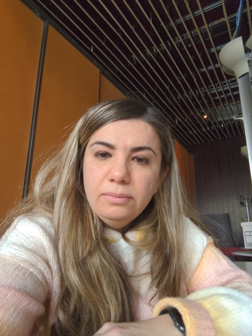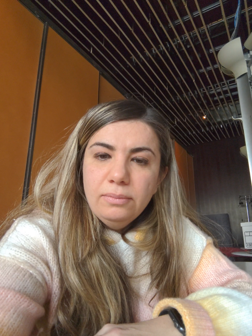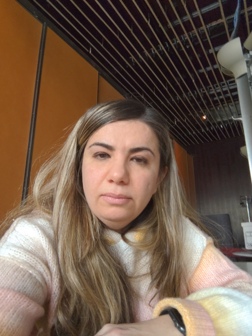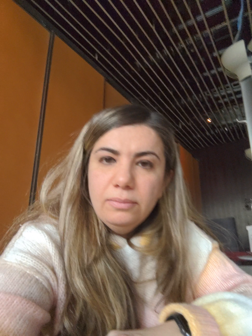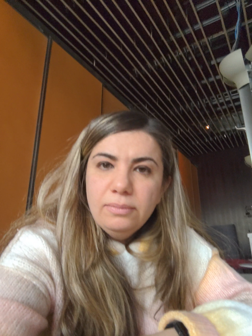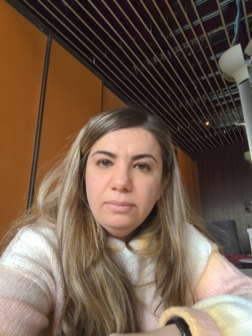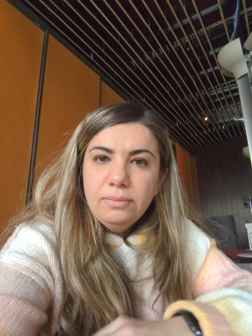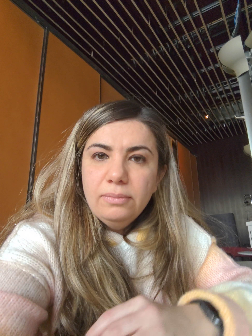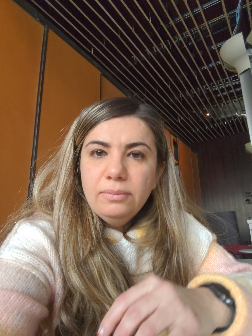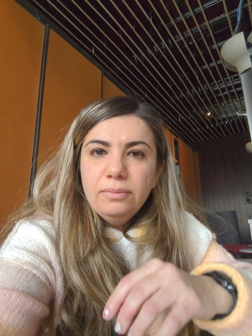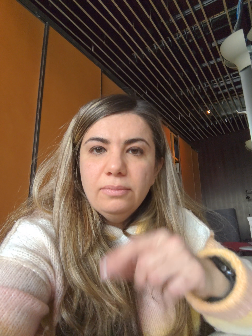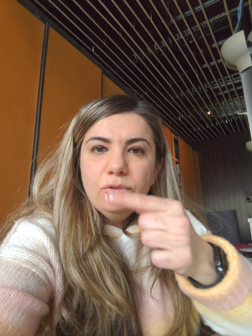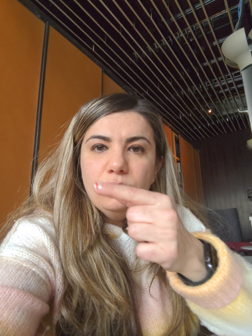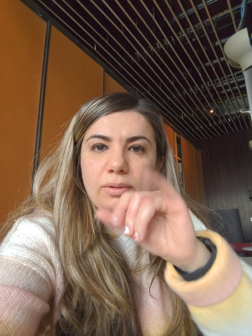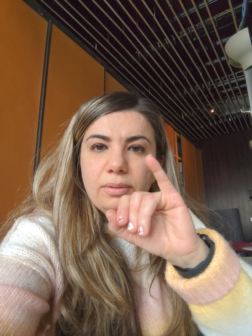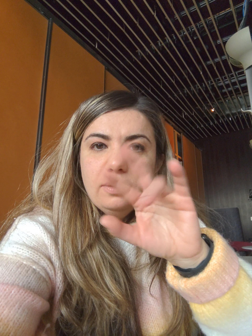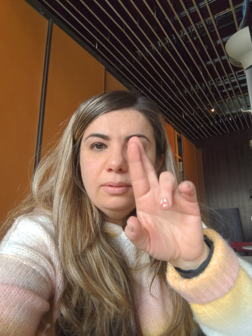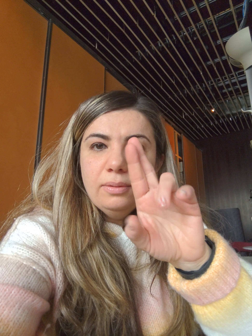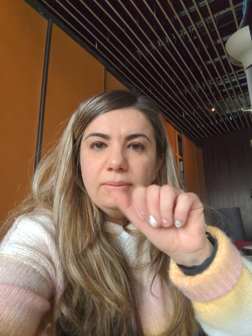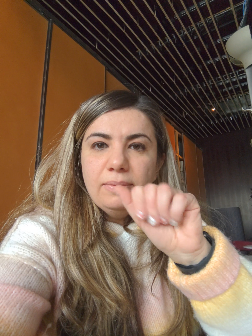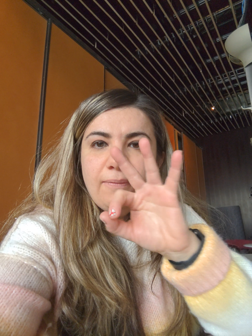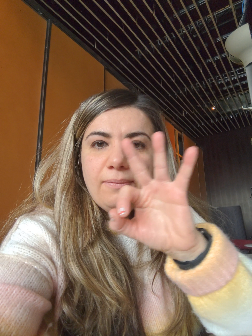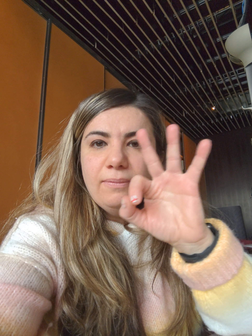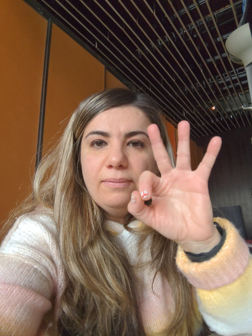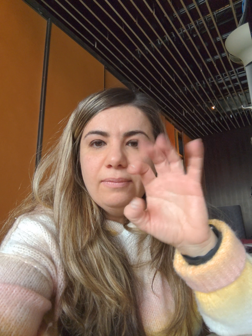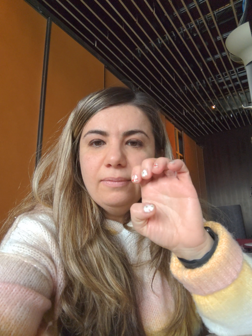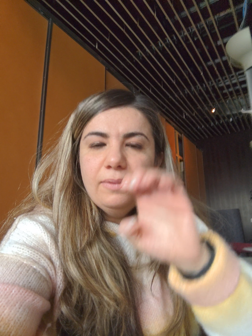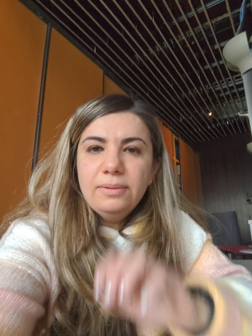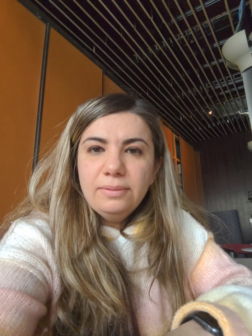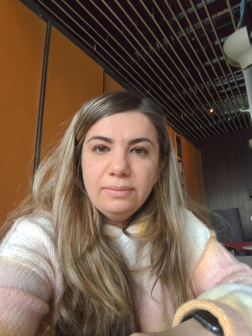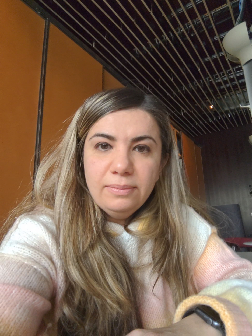giraffe